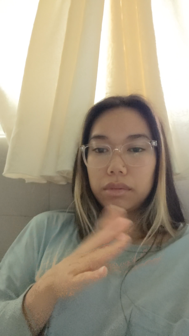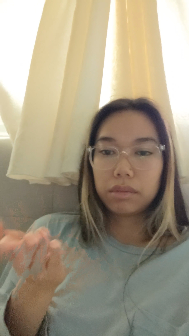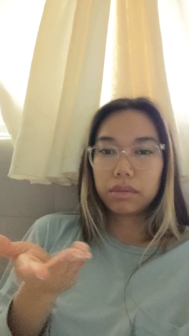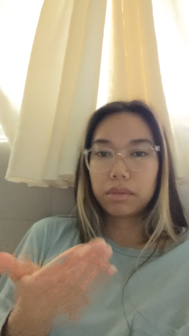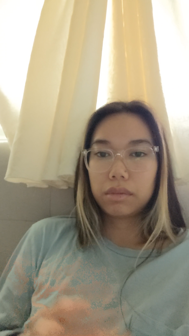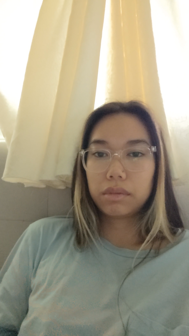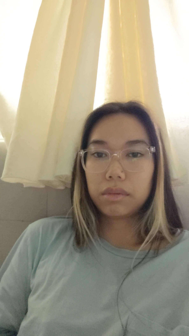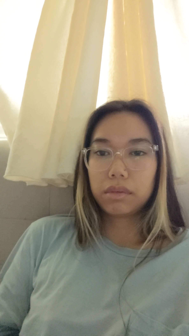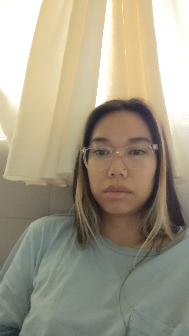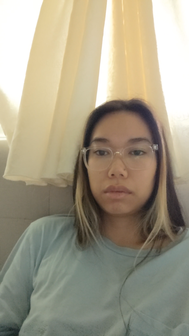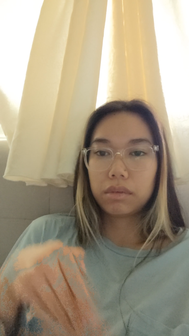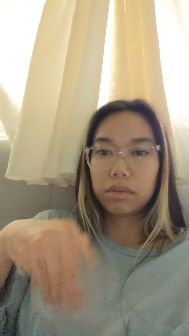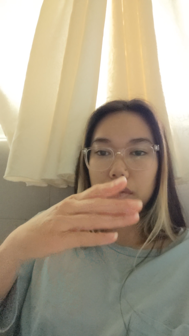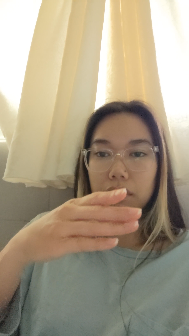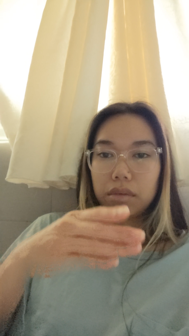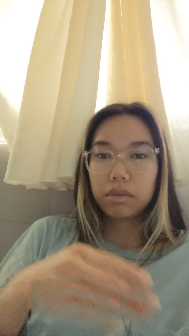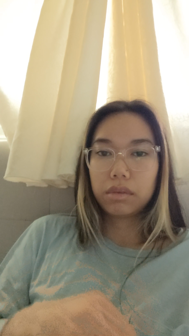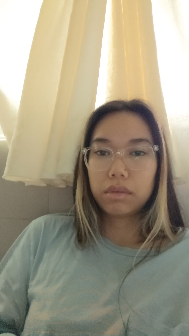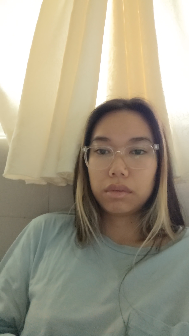kick